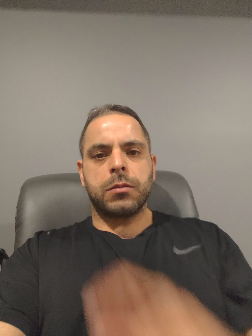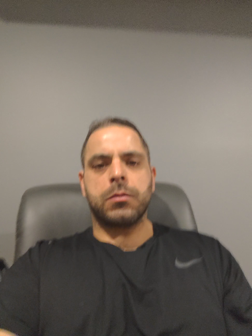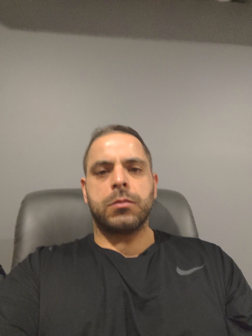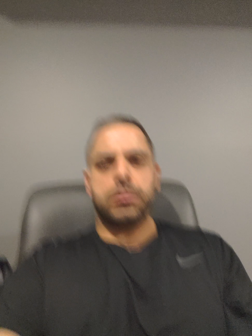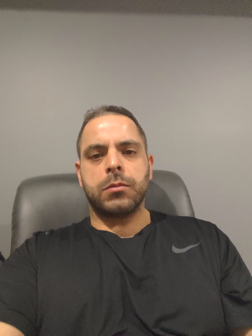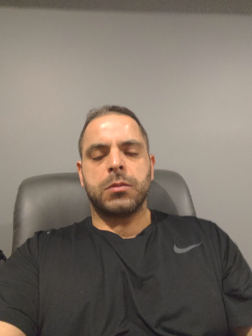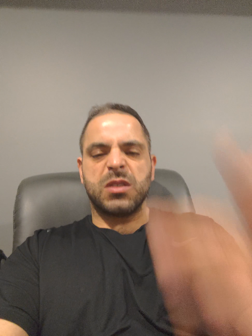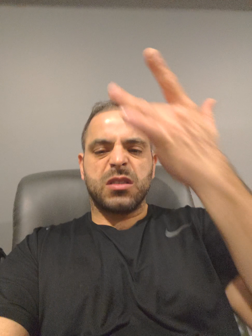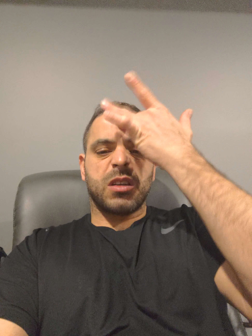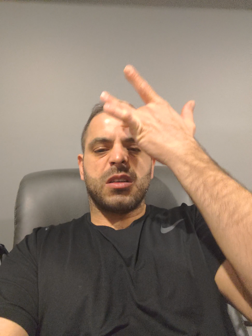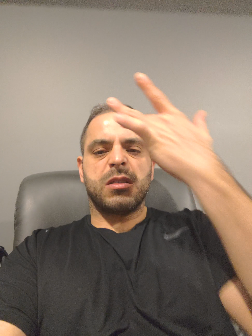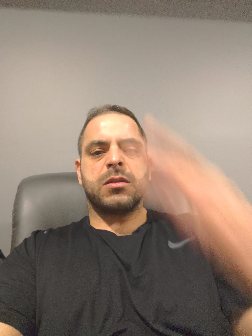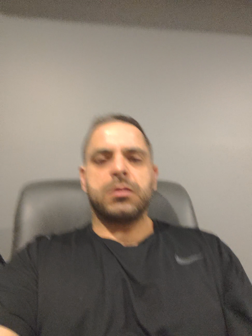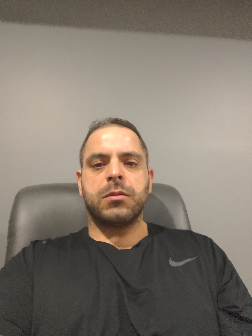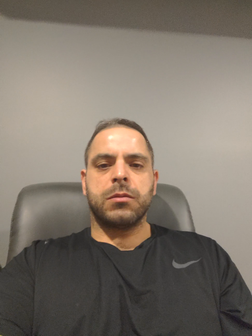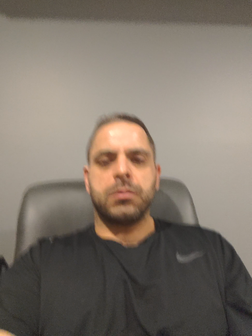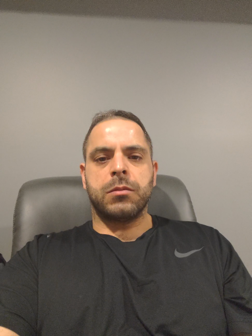sick